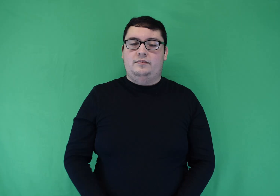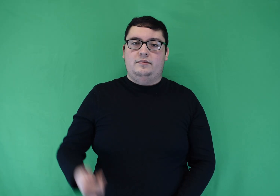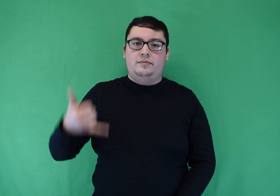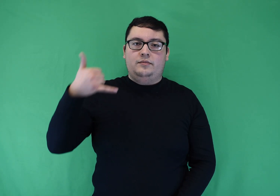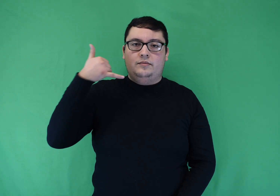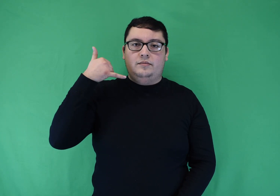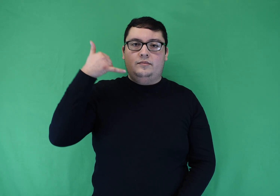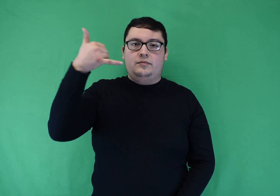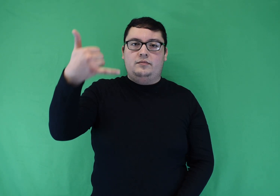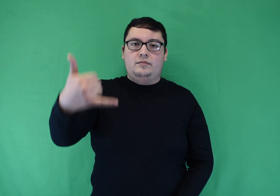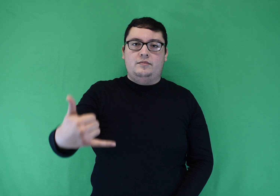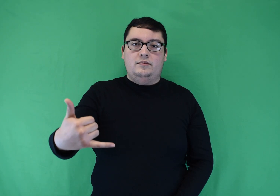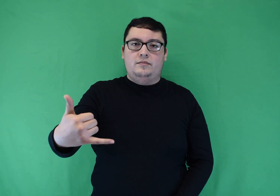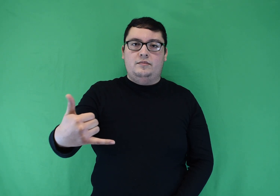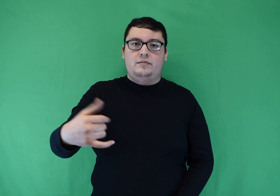llamar